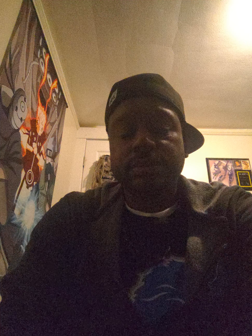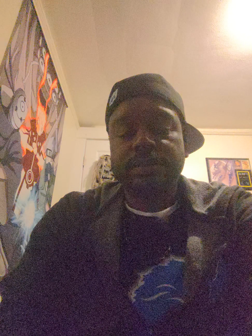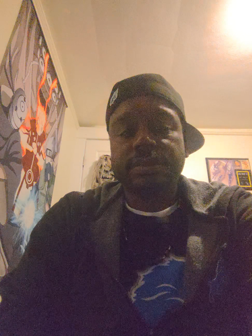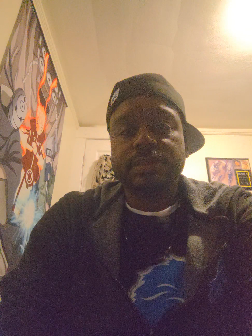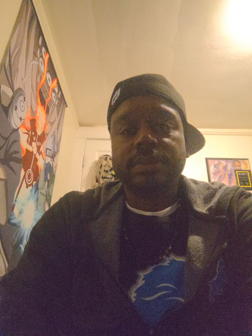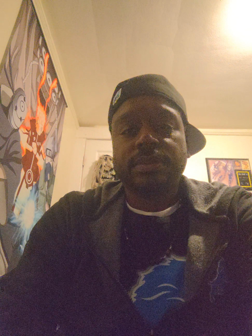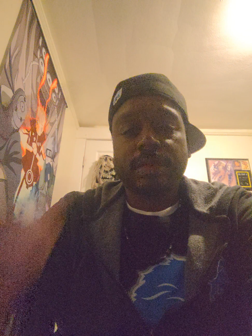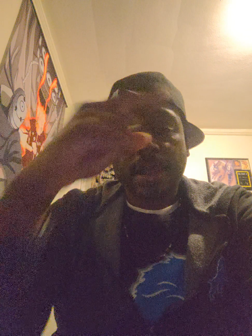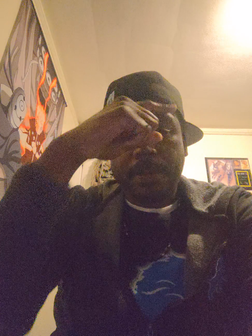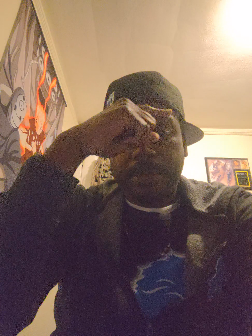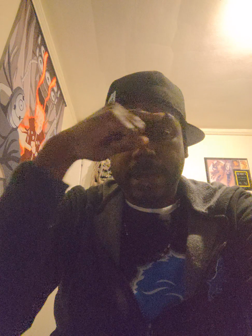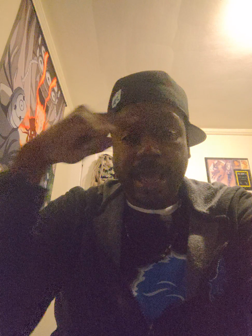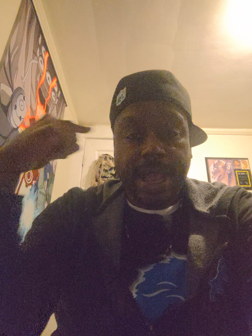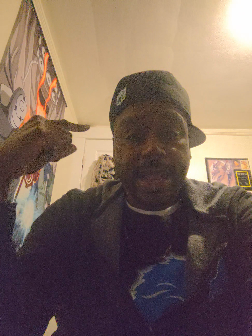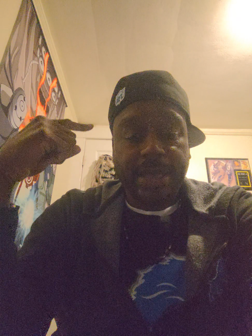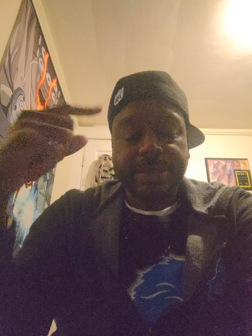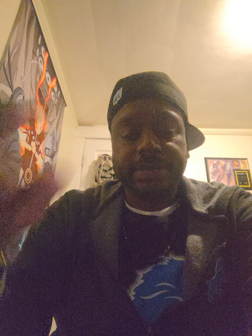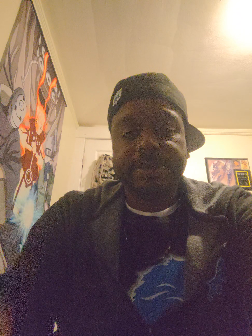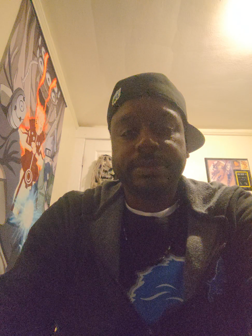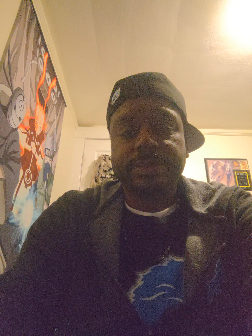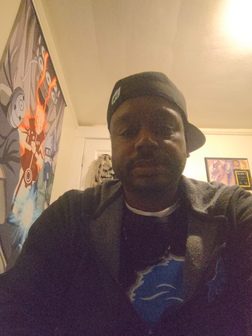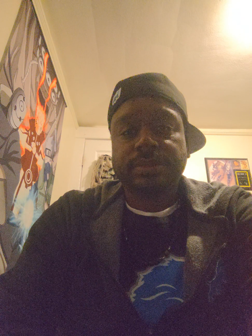black